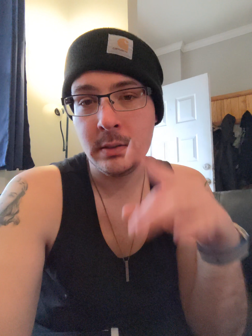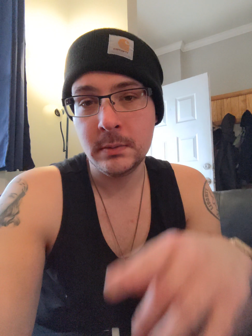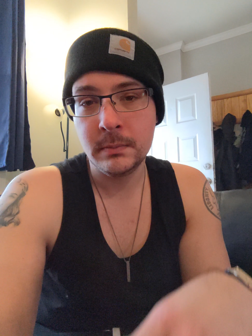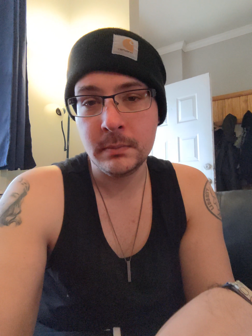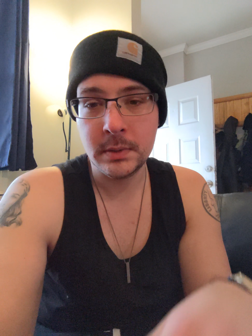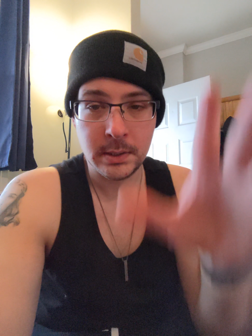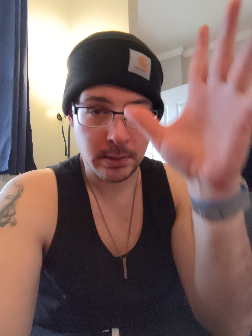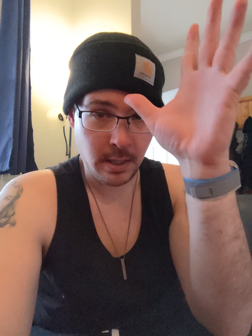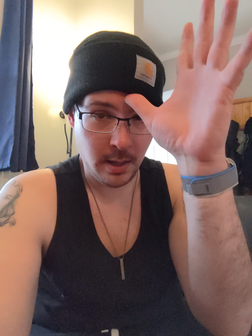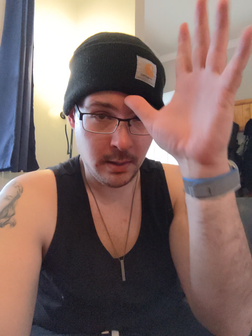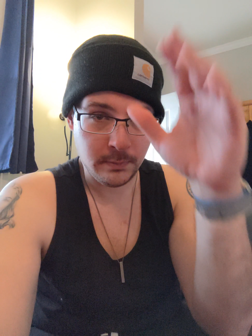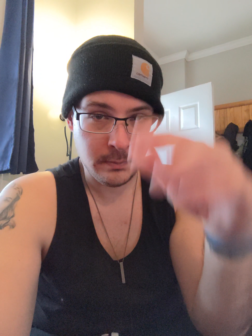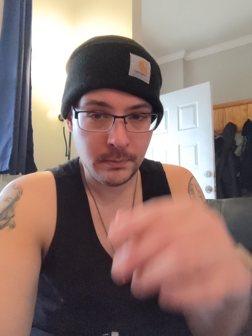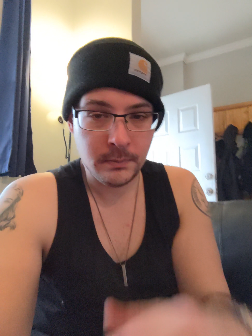dad